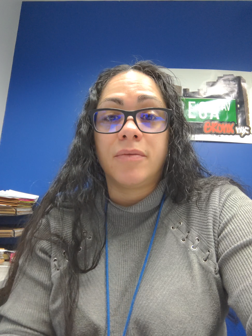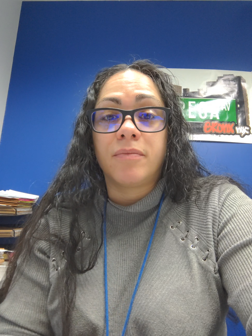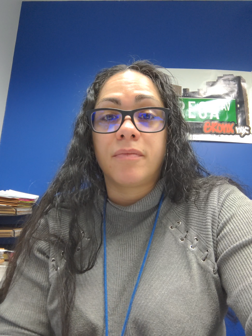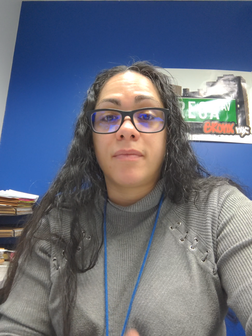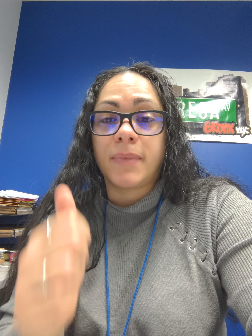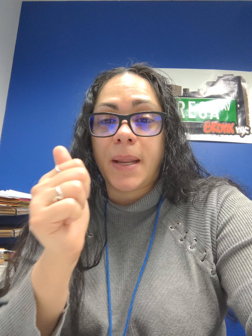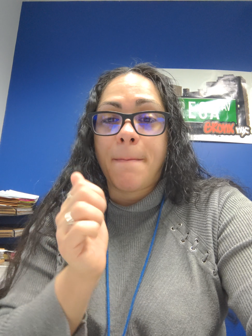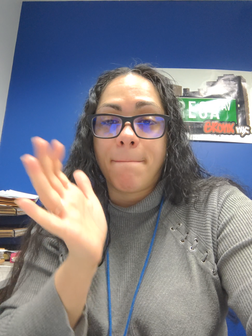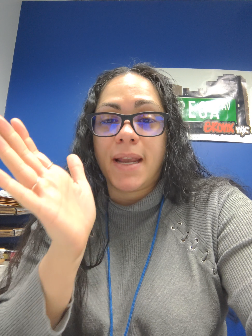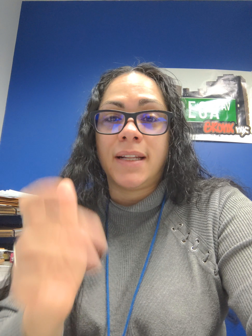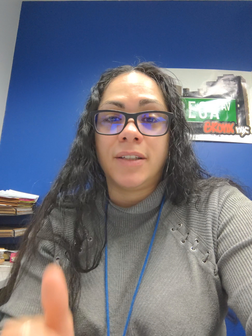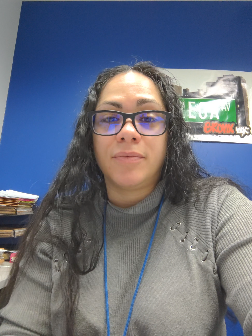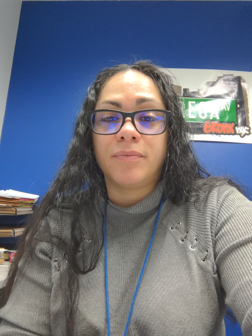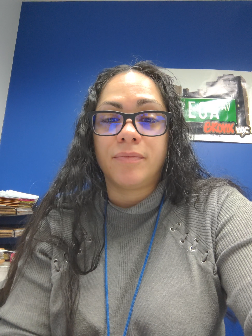mitten